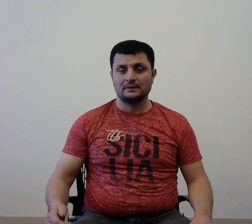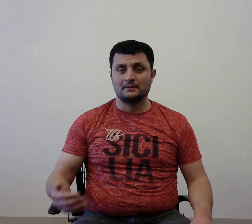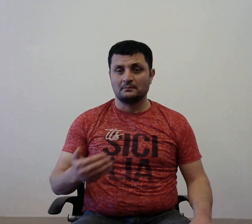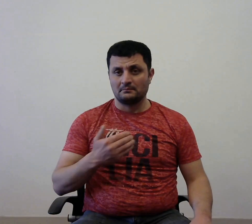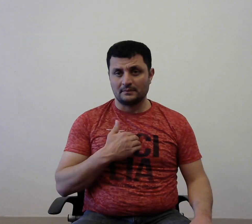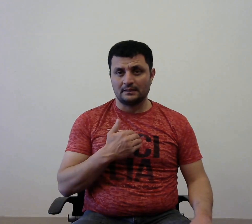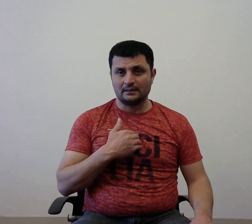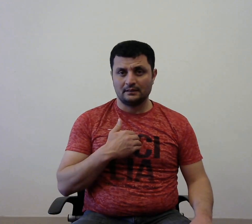mən